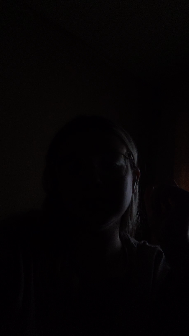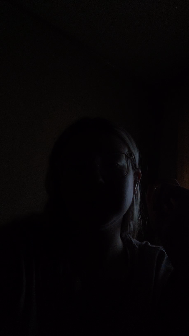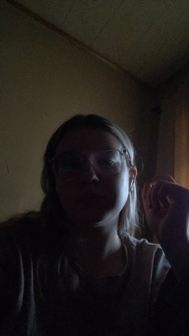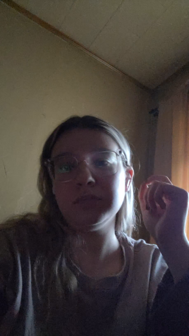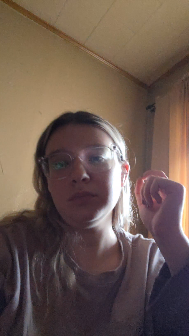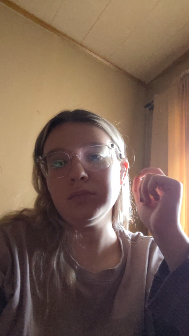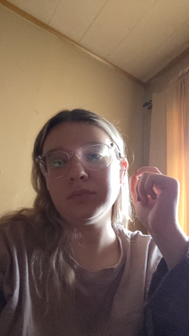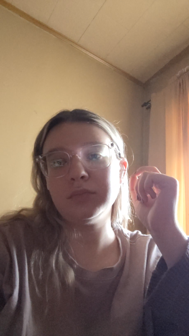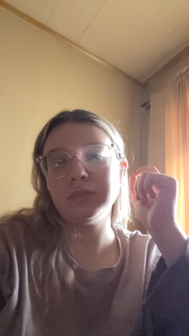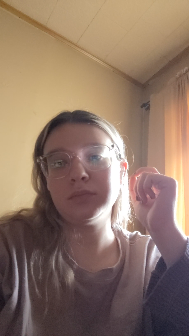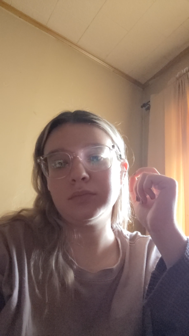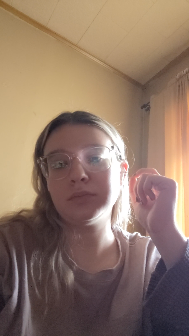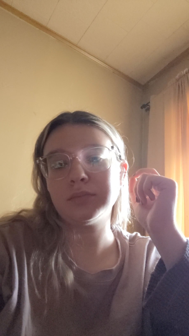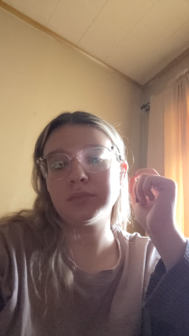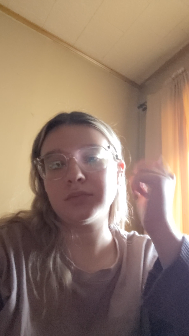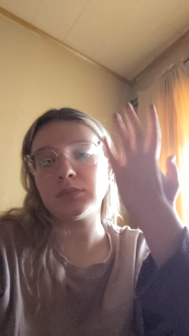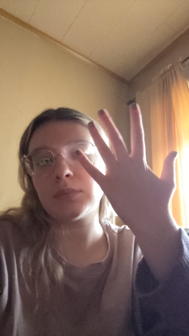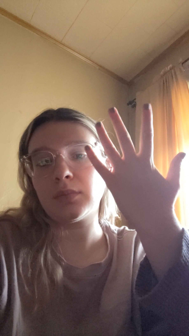hand